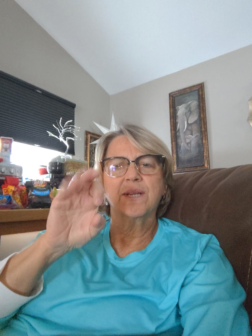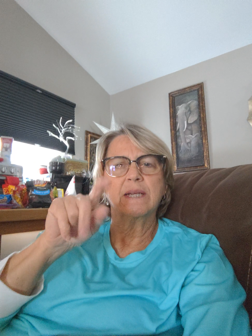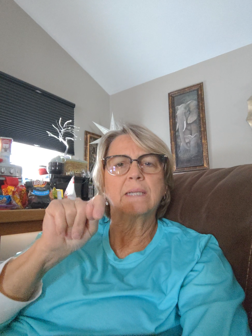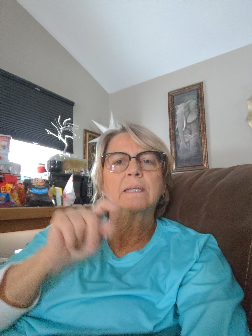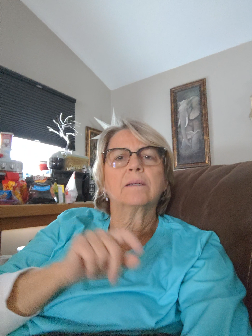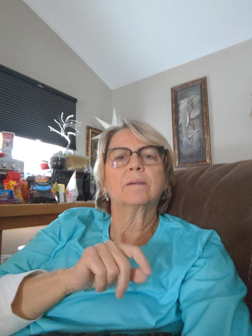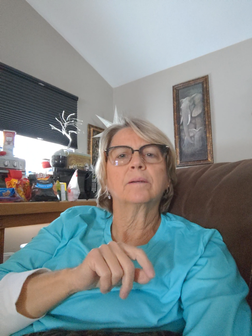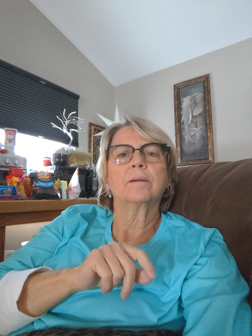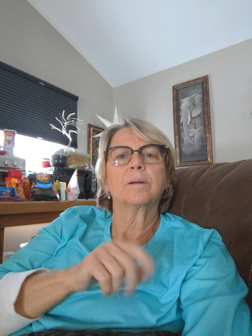feet